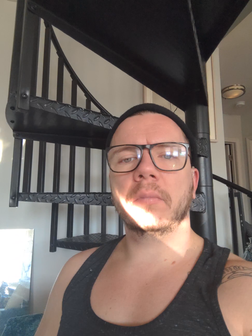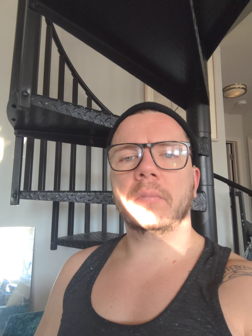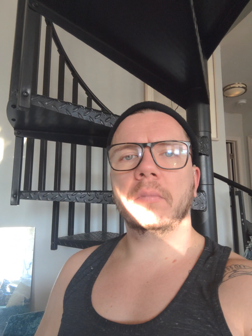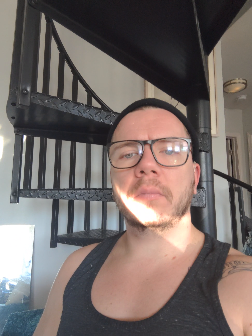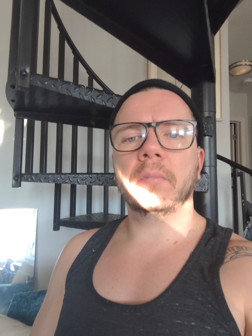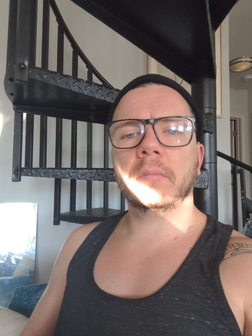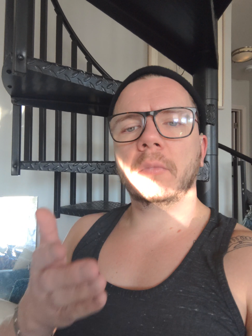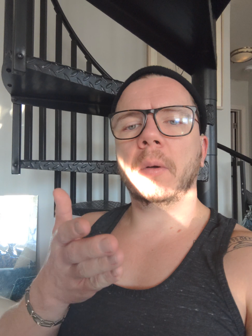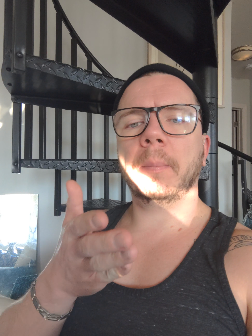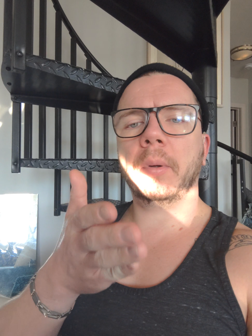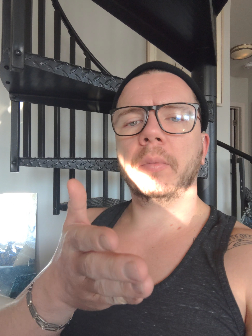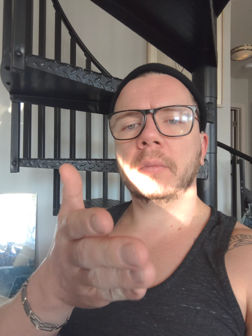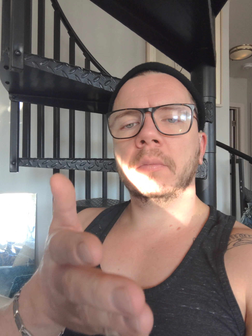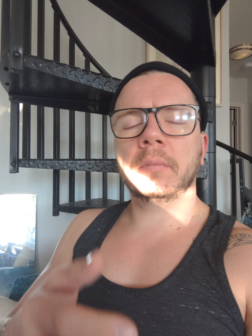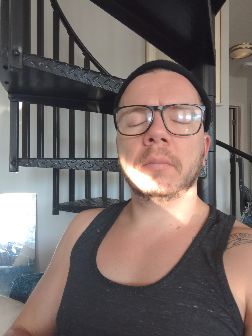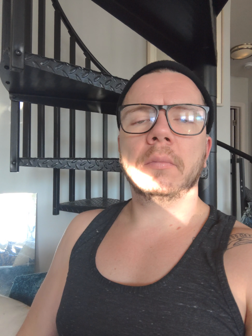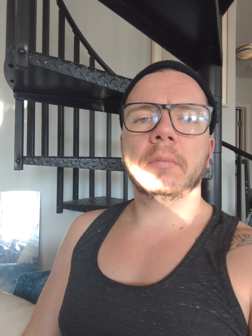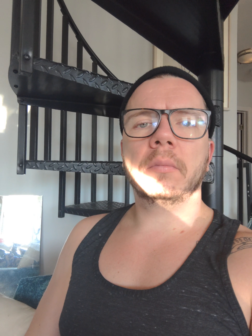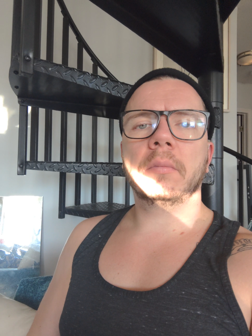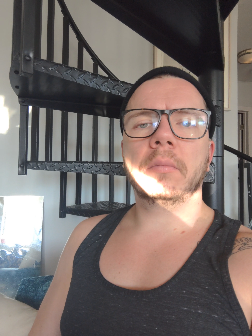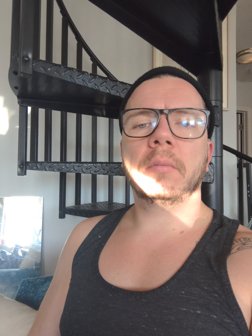boat